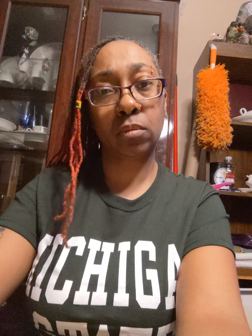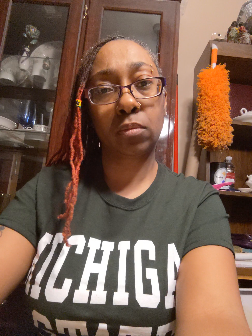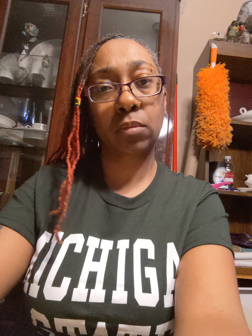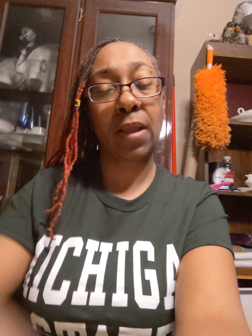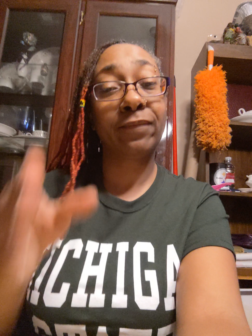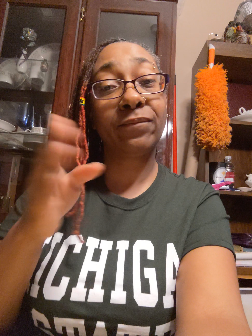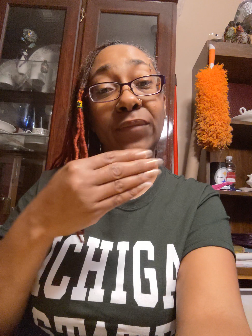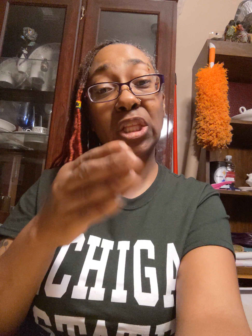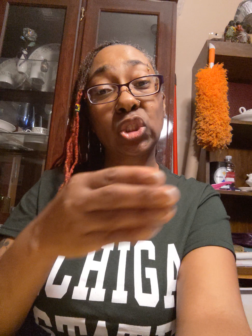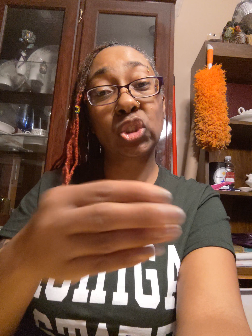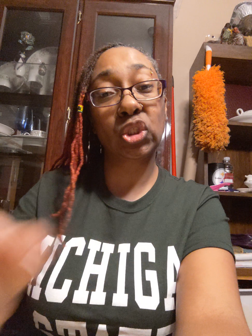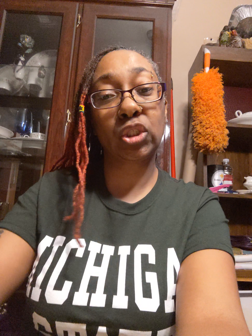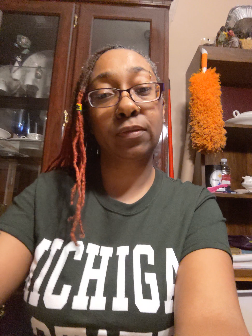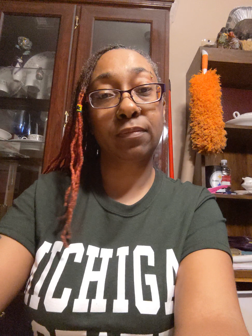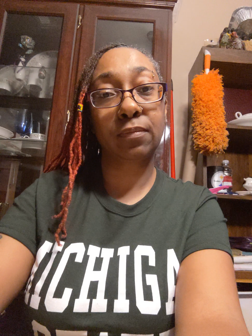fish